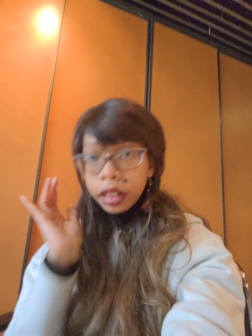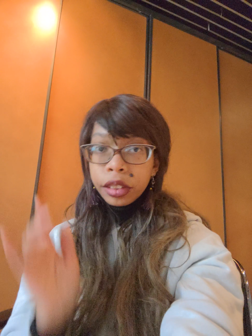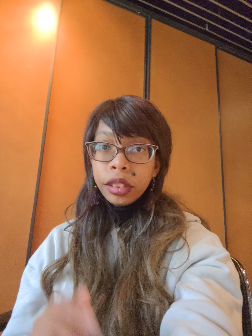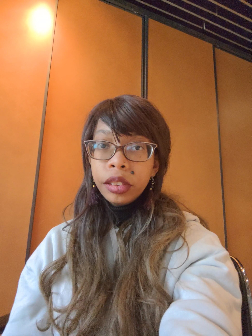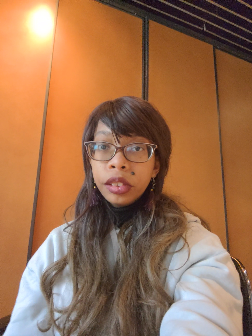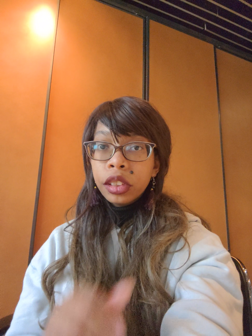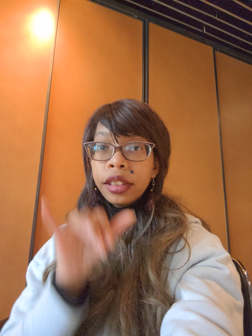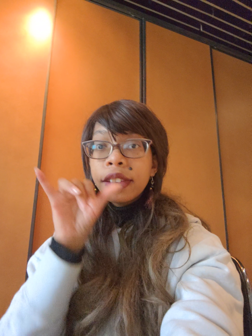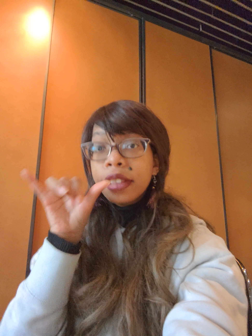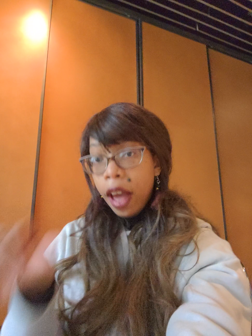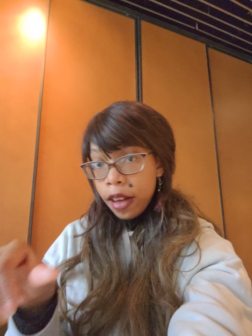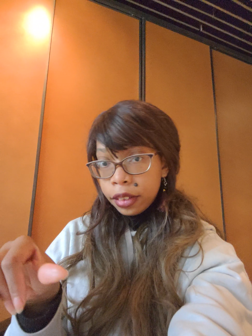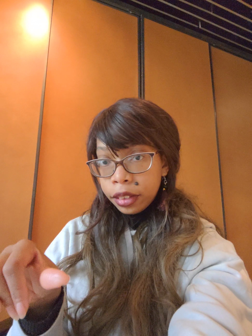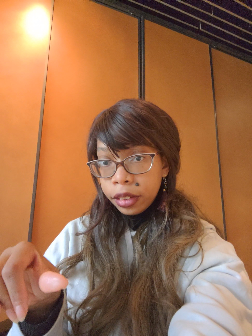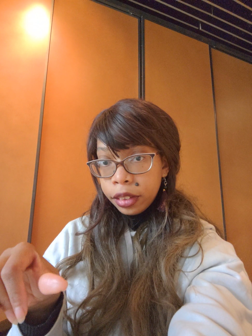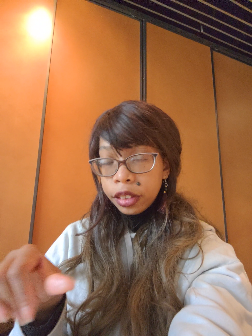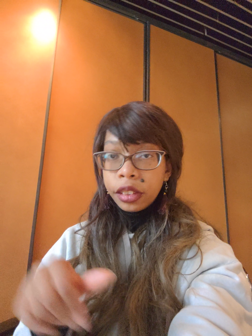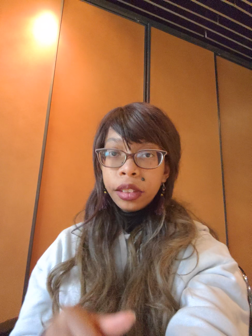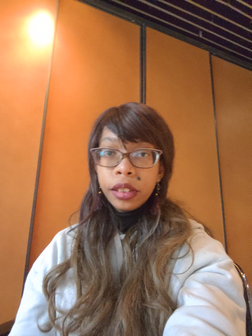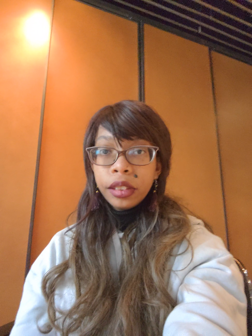stay